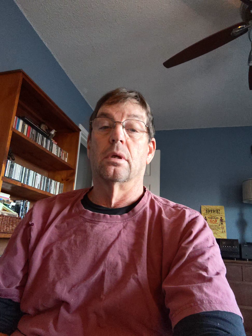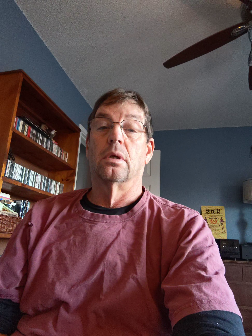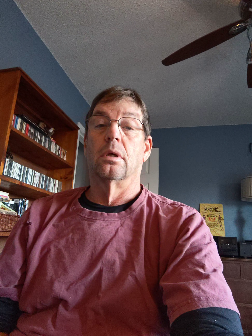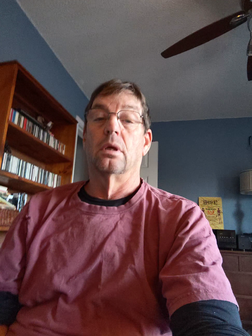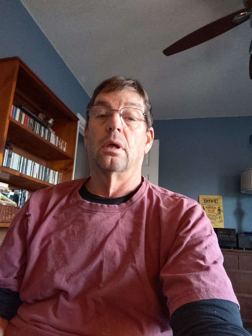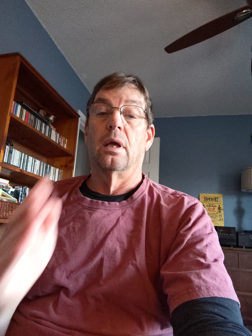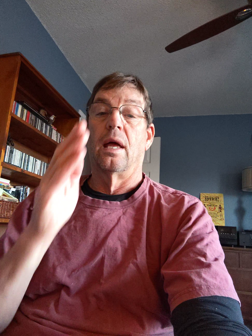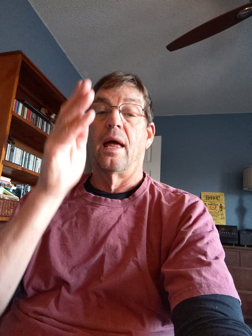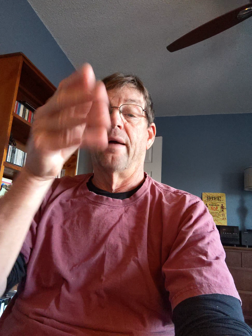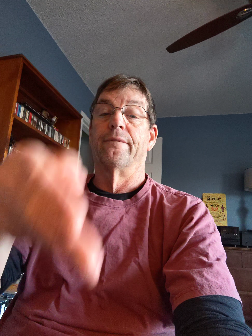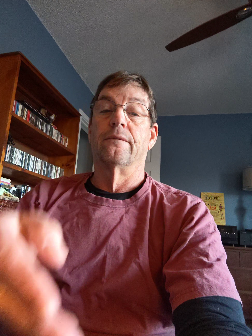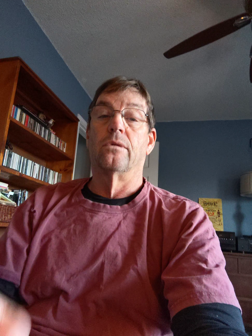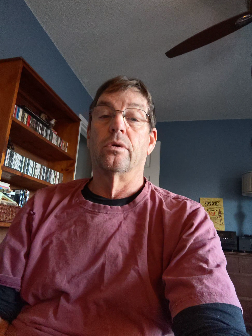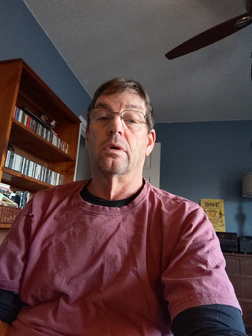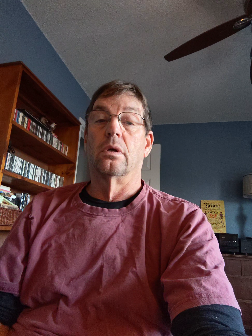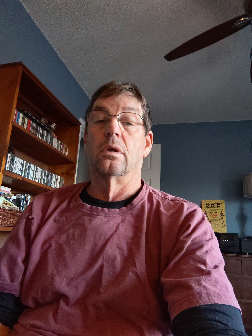after